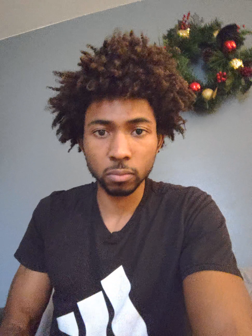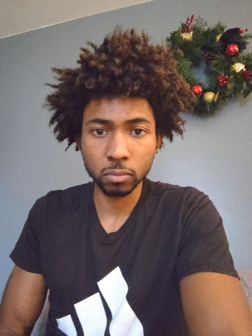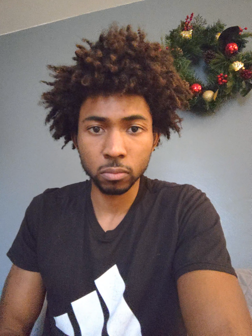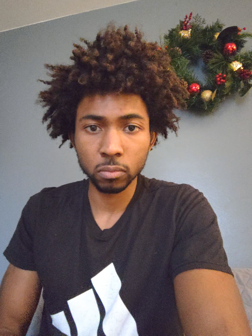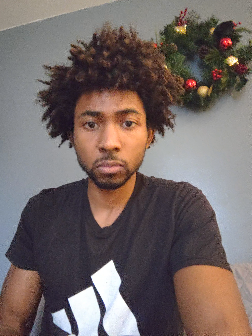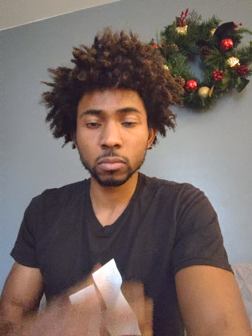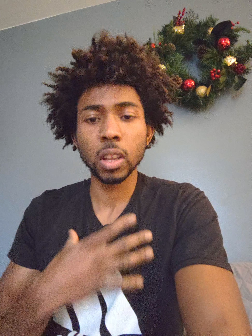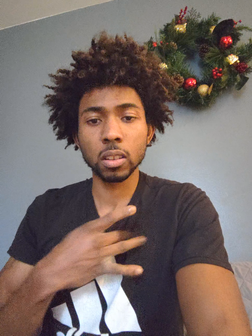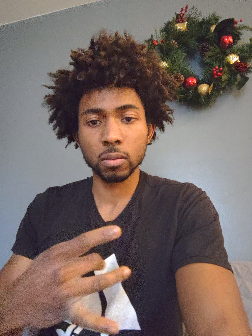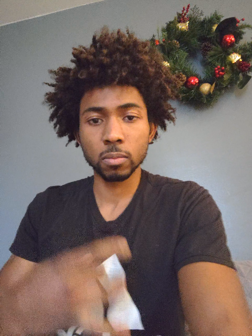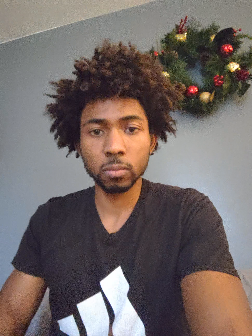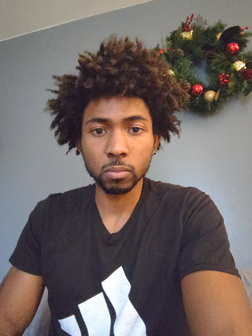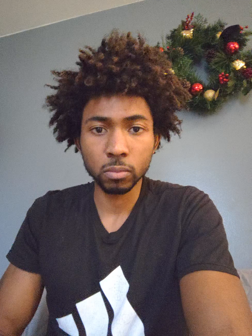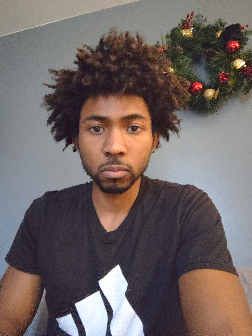like